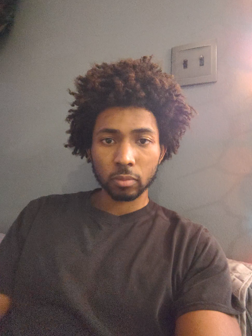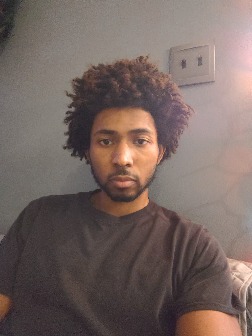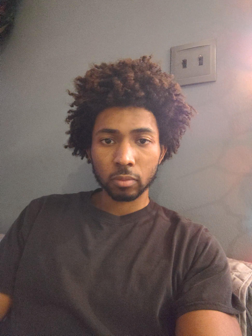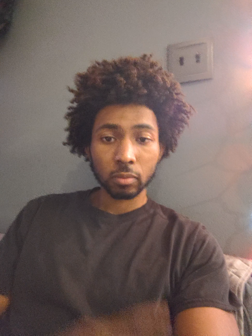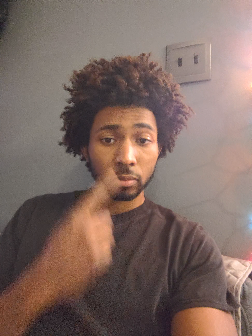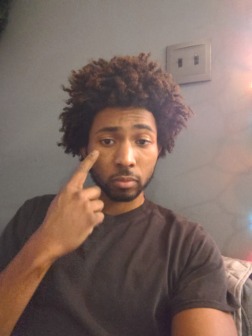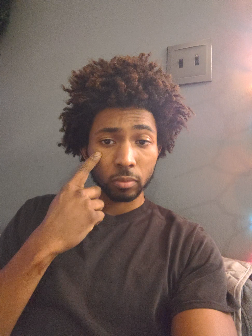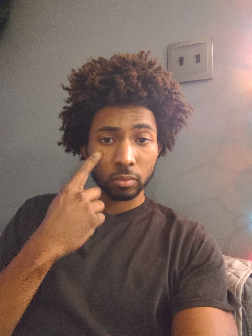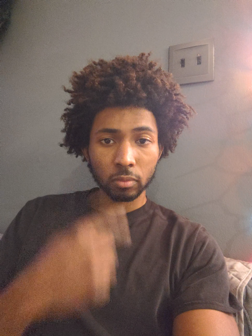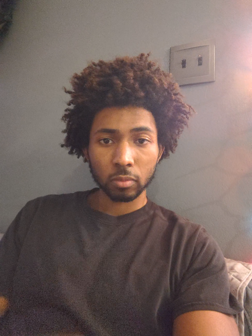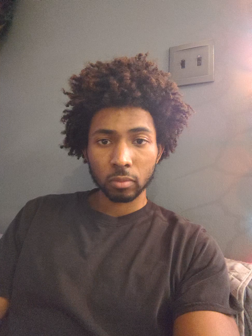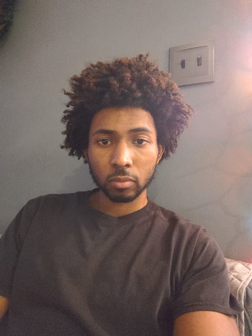eye